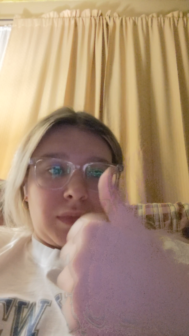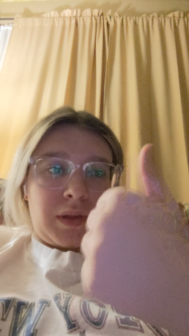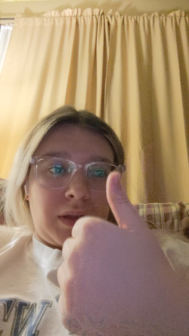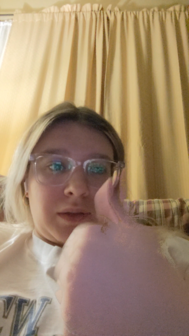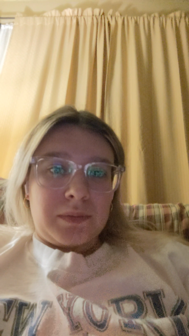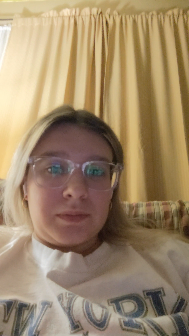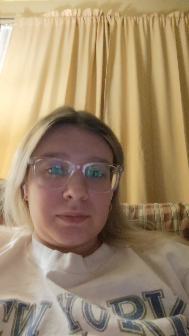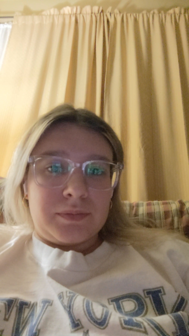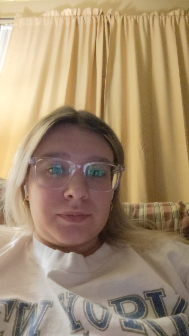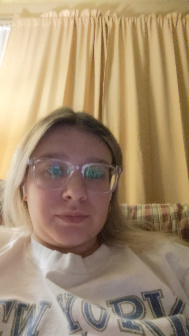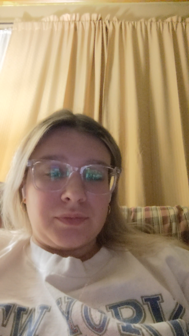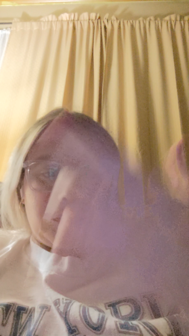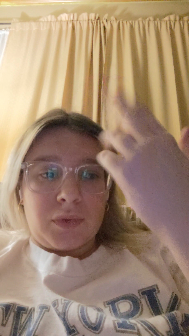rabbit